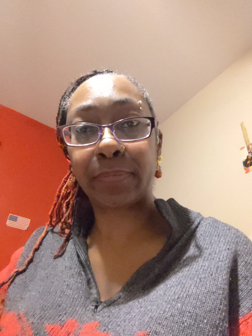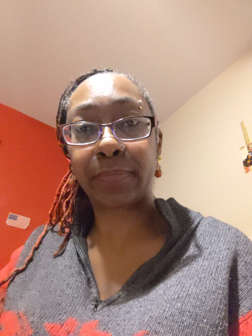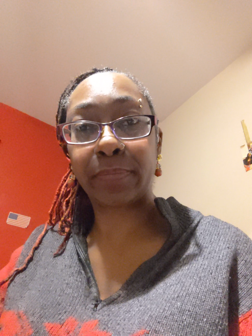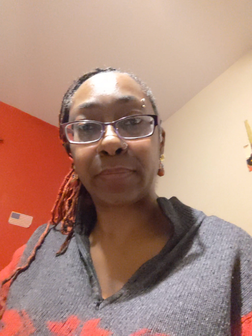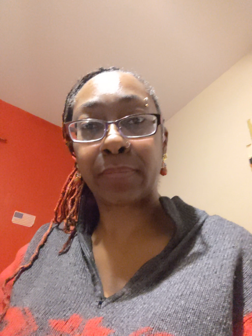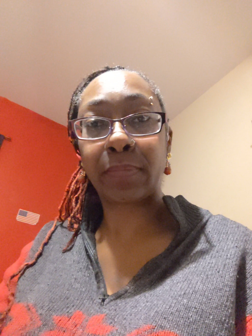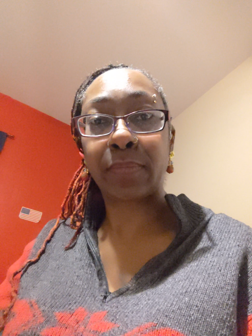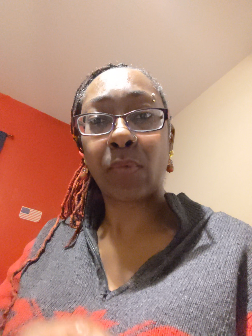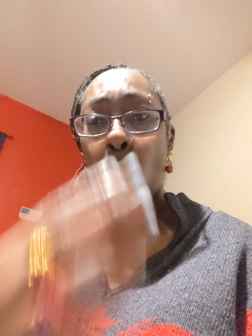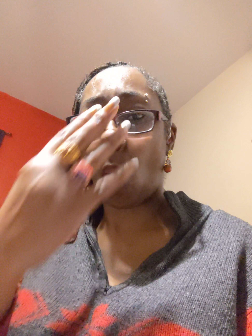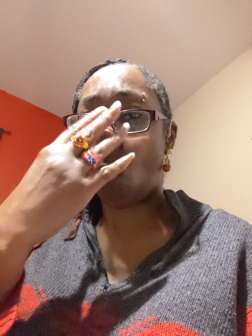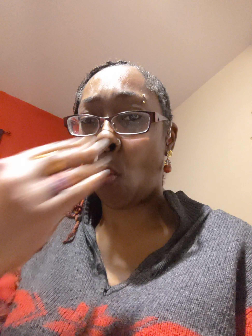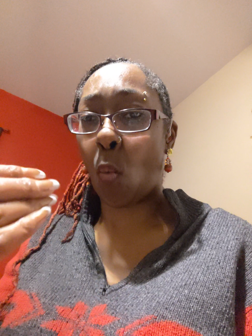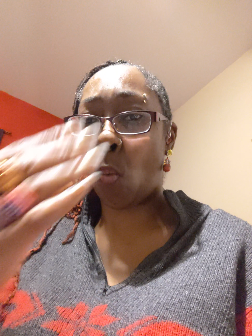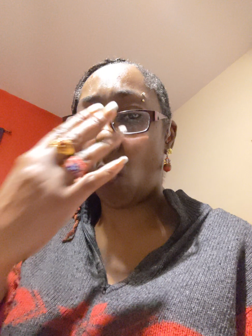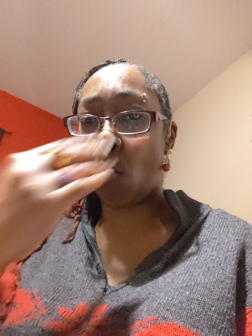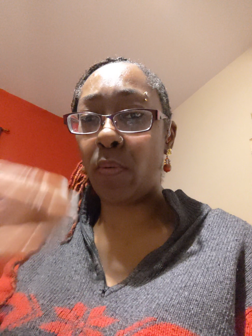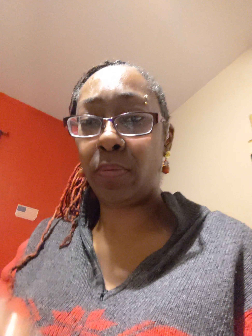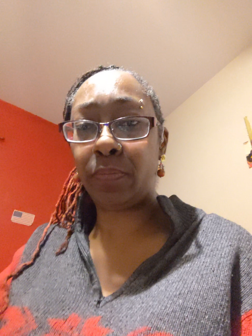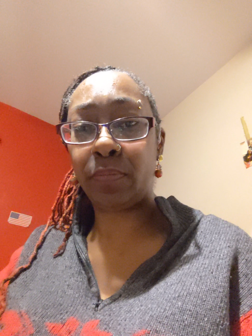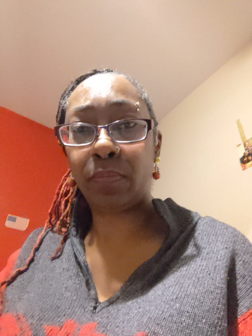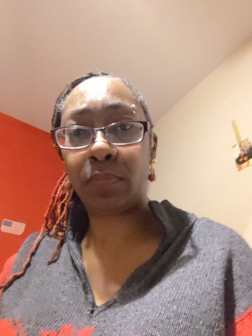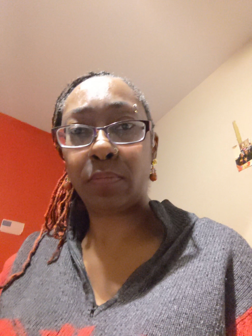wolf